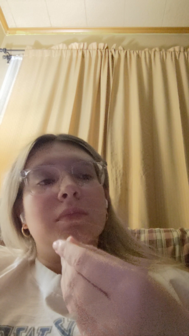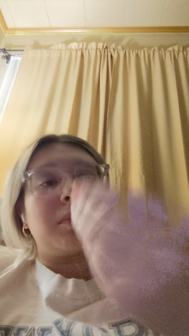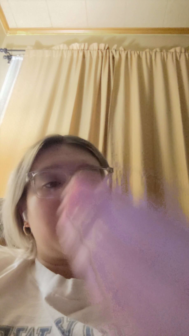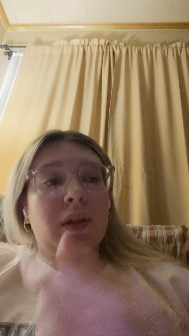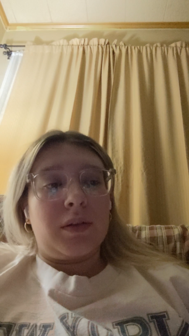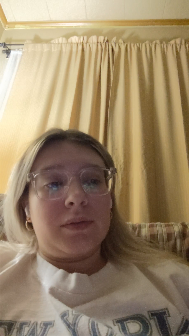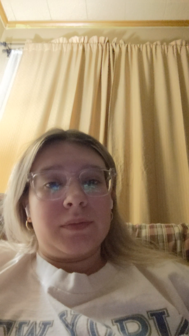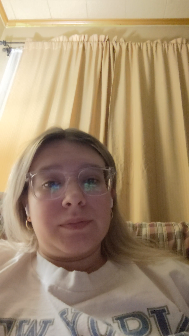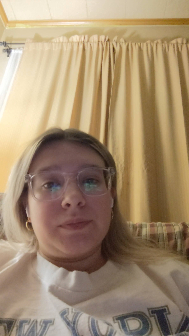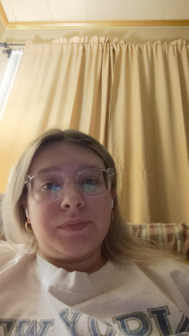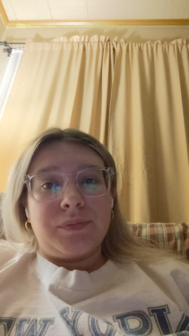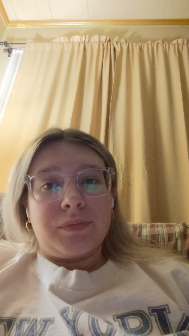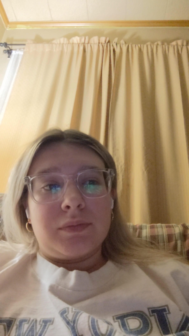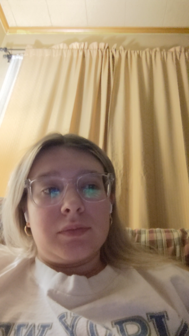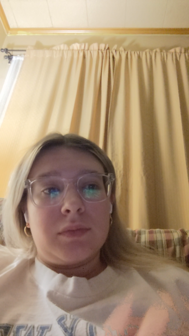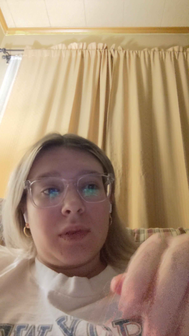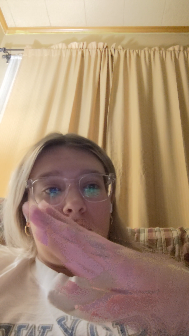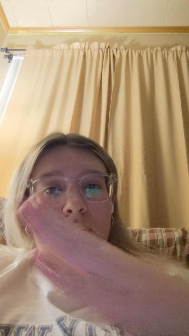kick